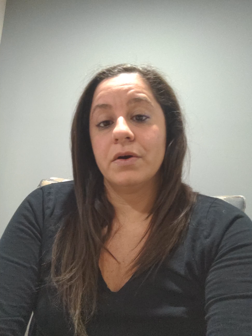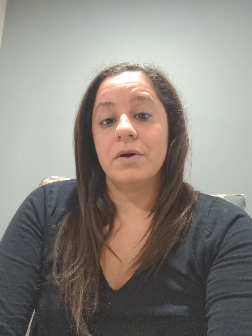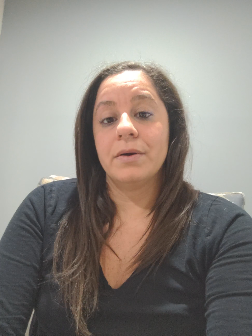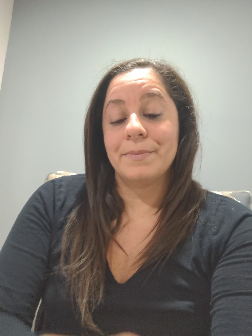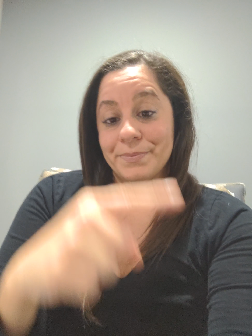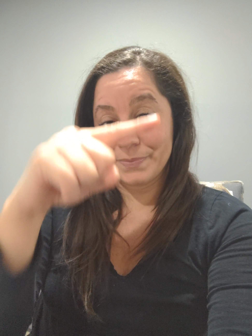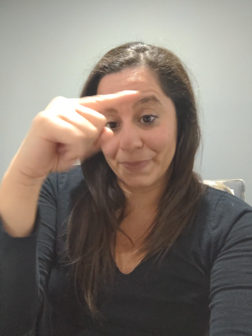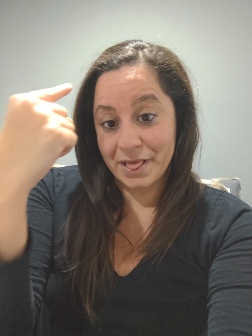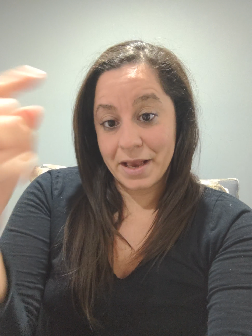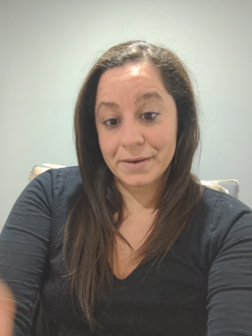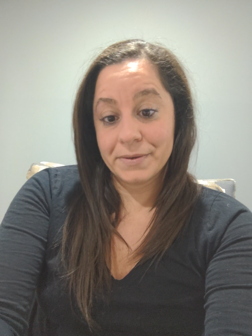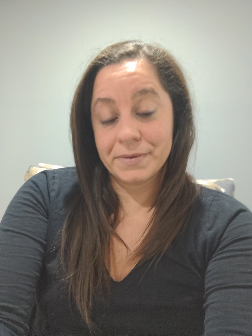black